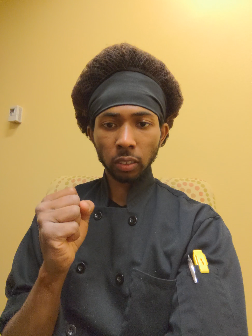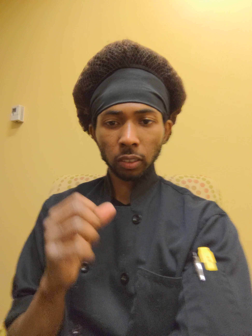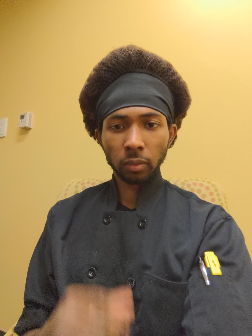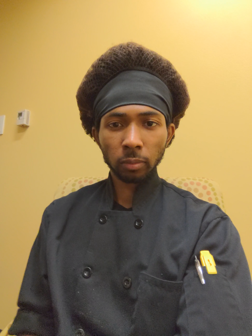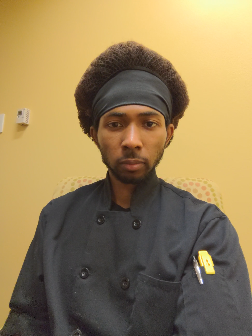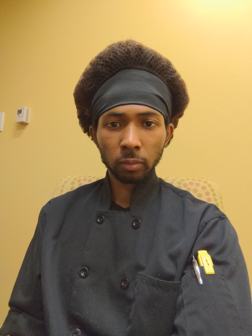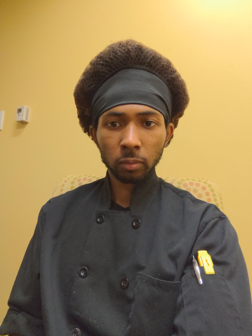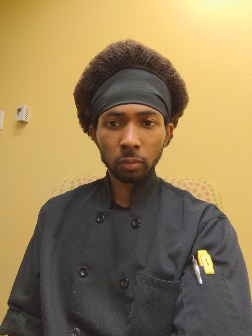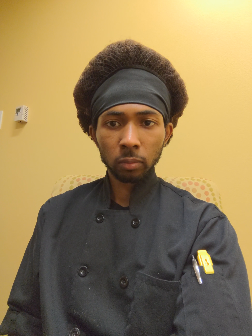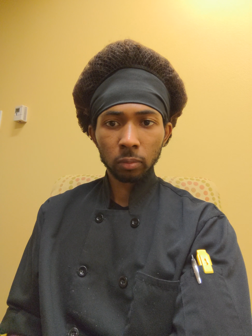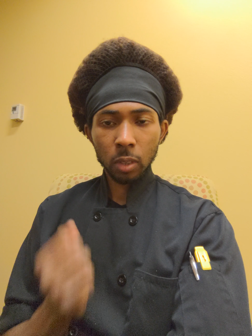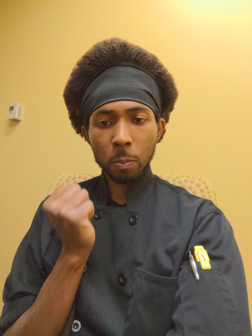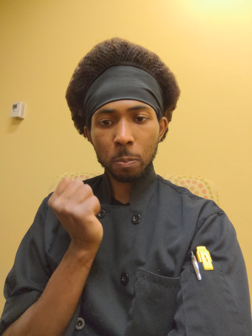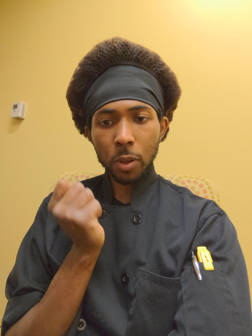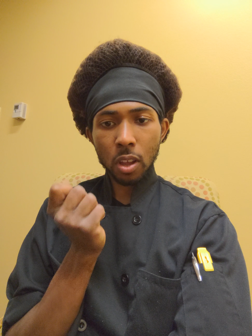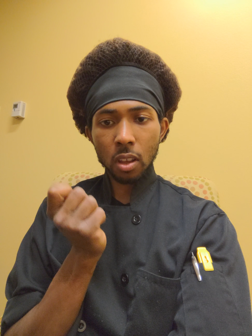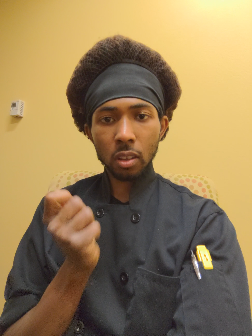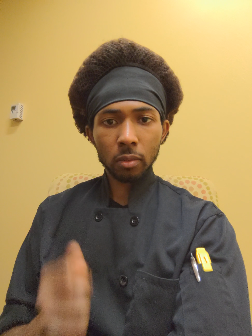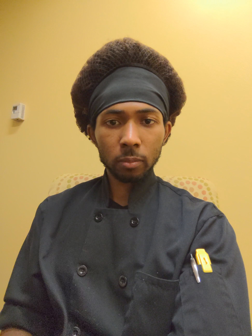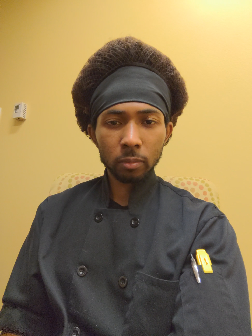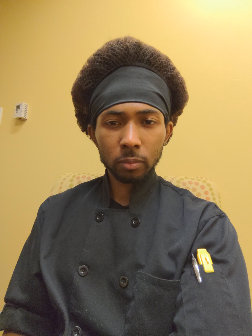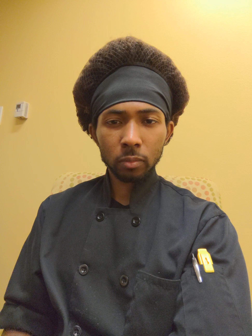bat